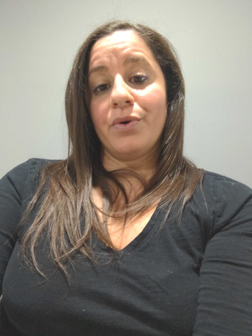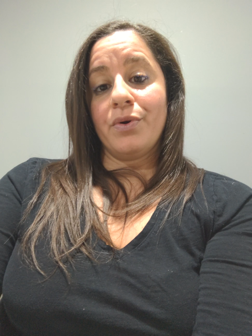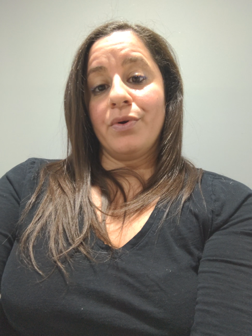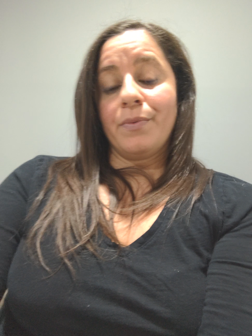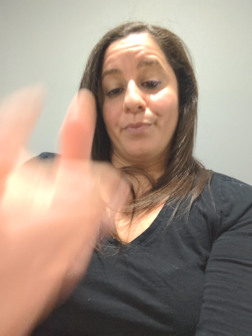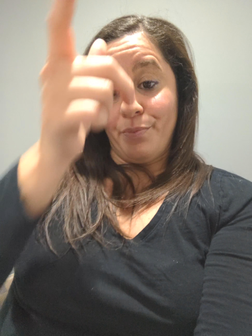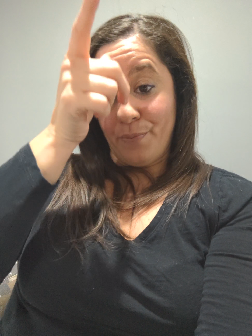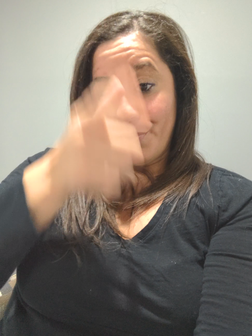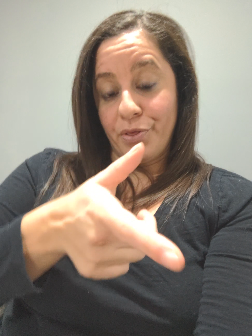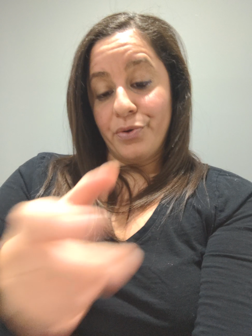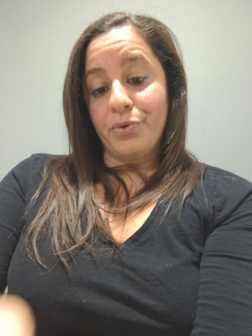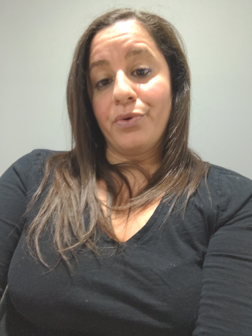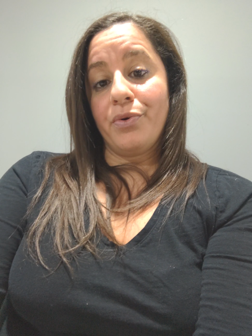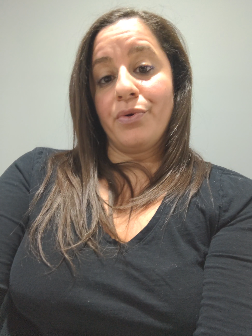brother